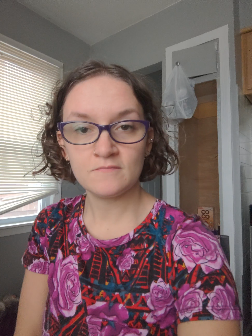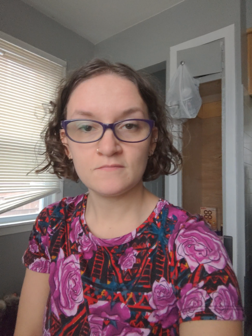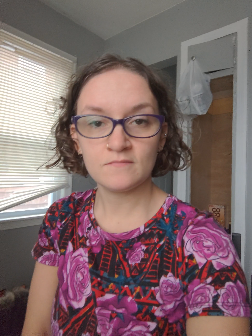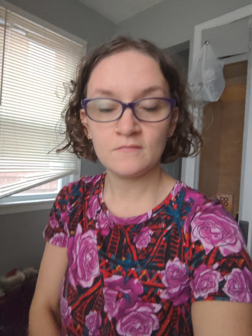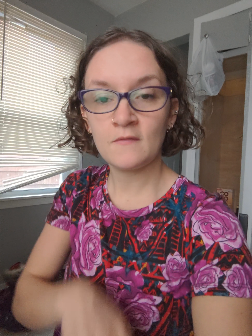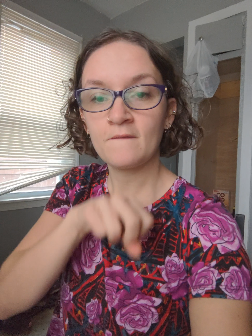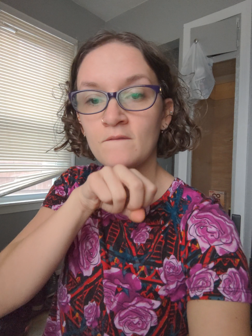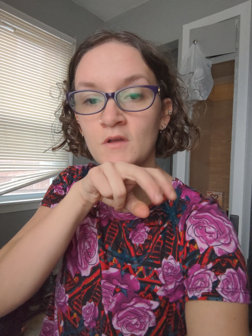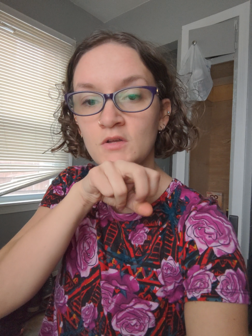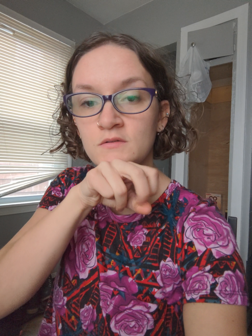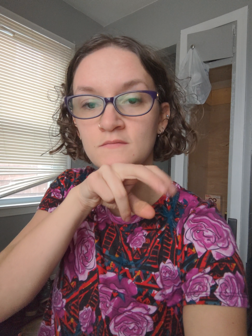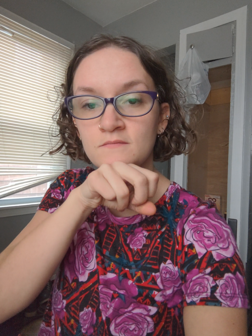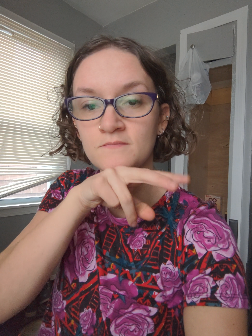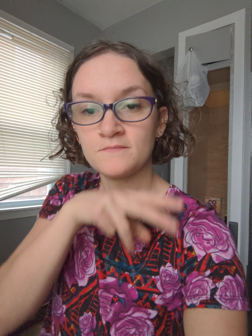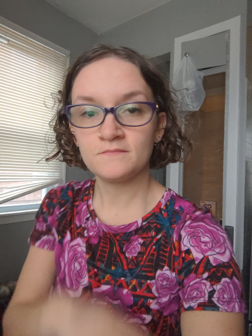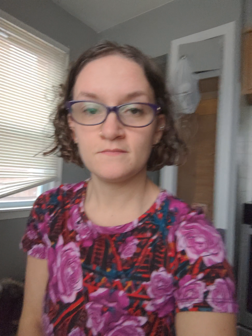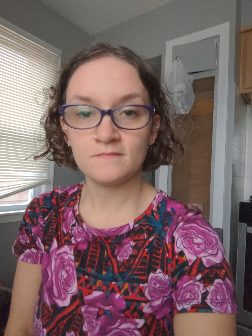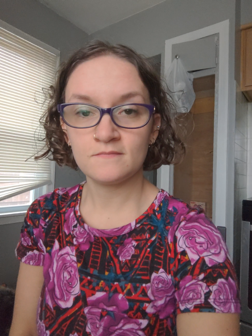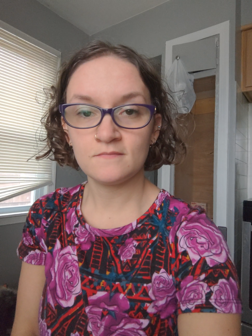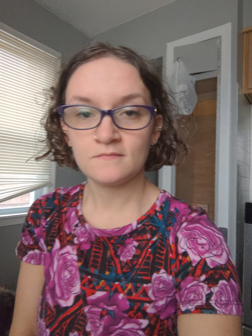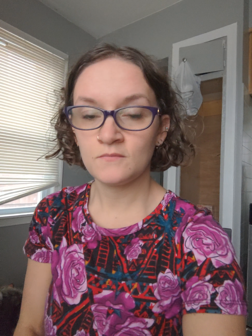frog